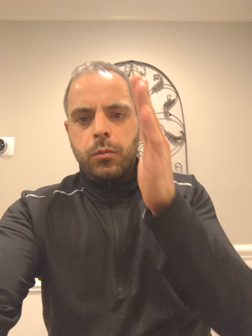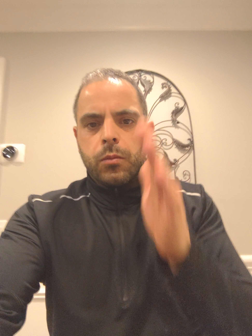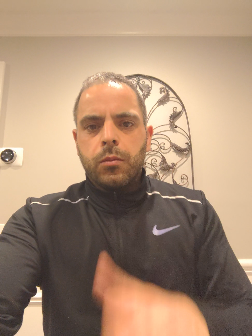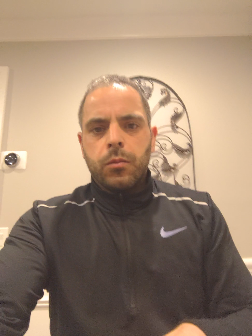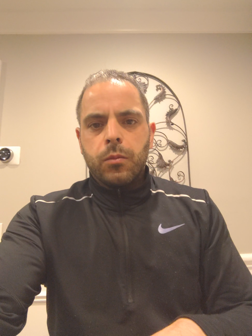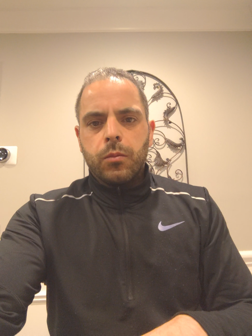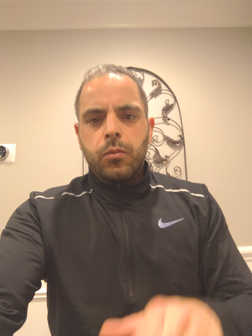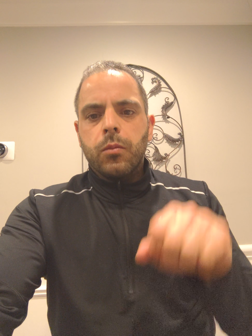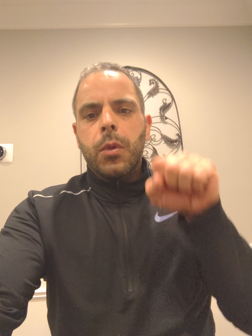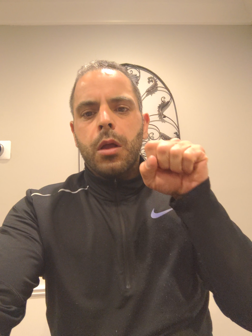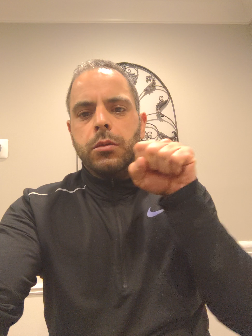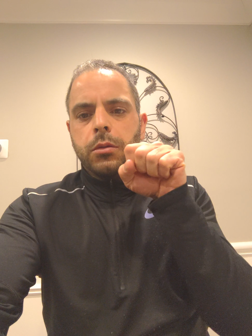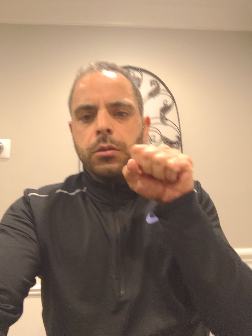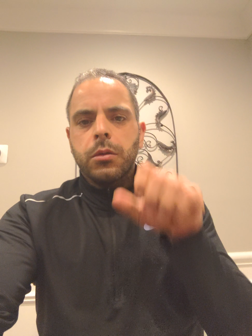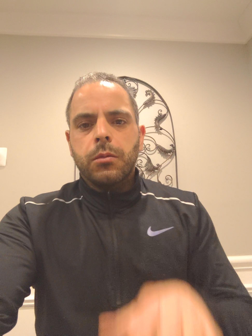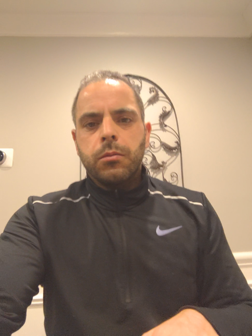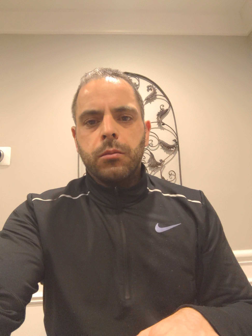carrot